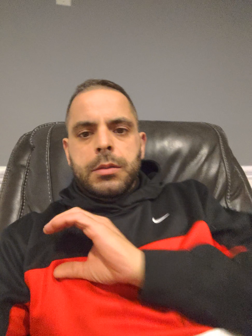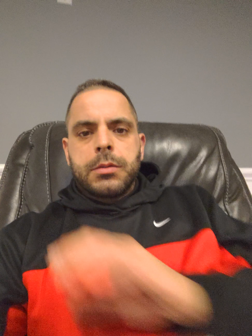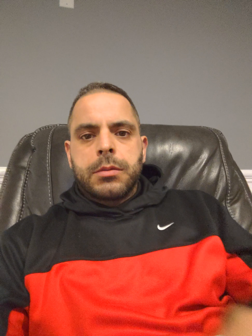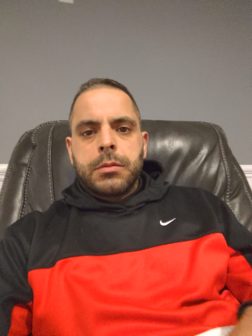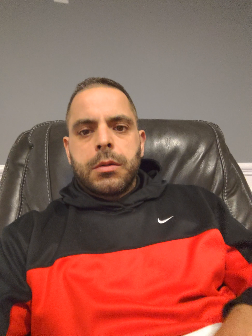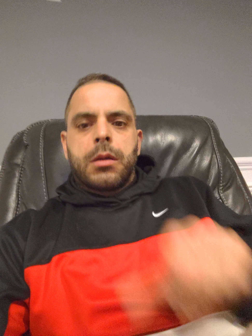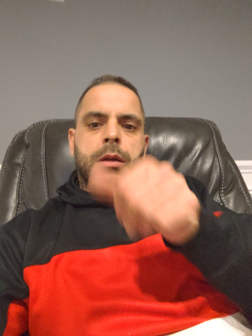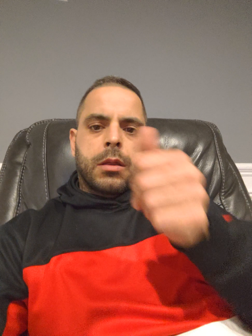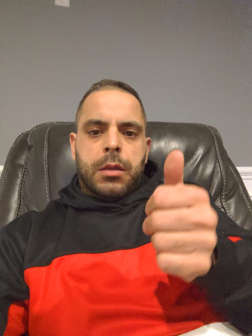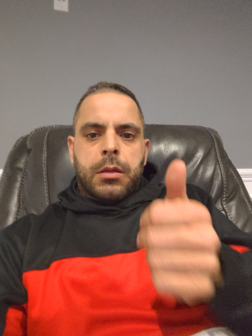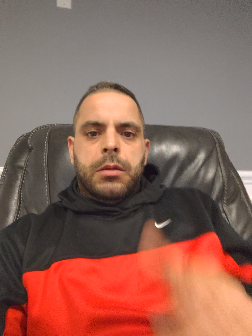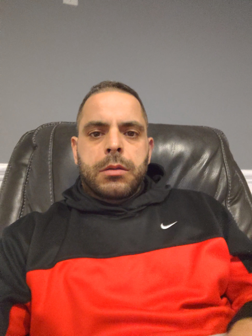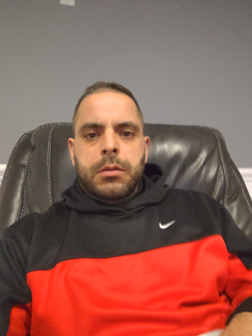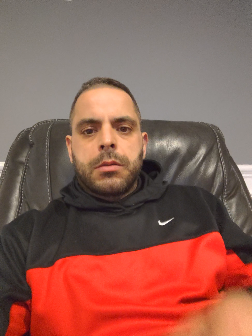another